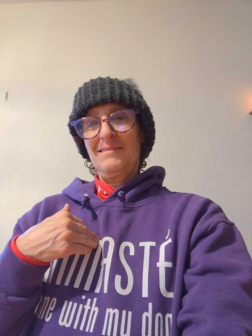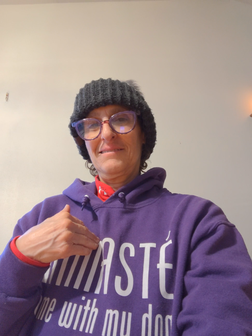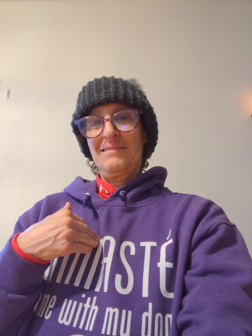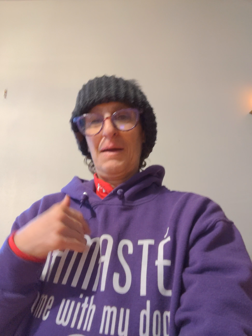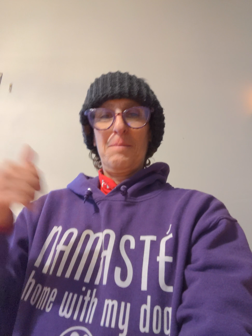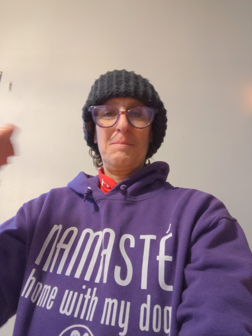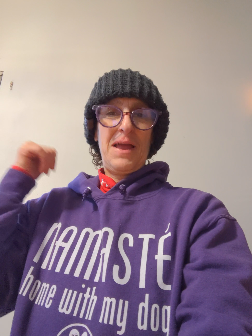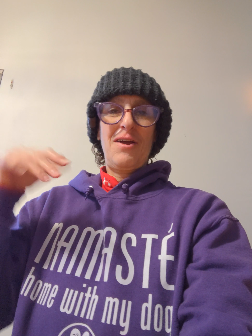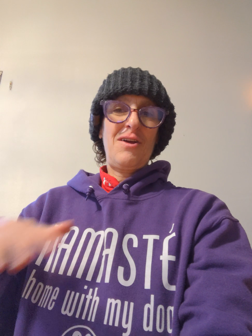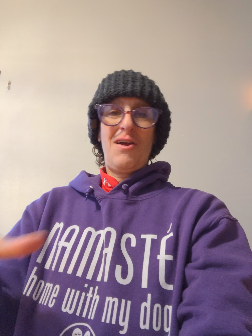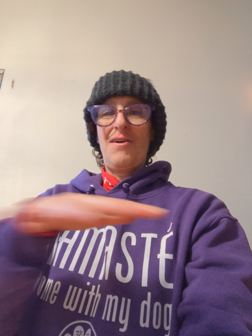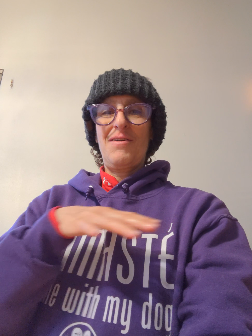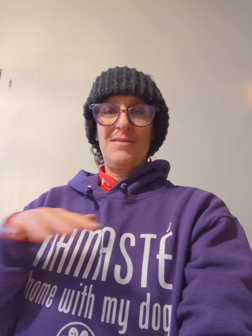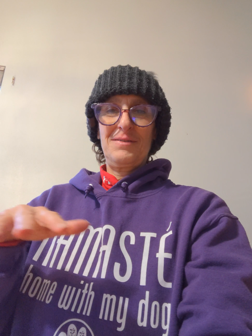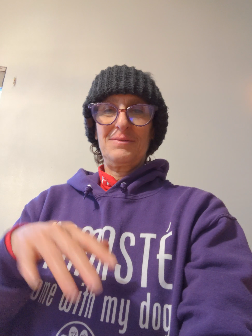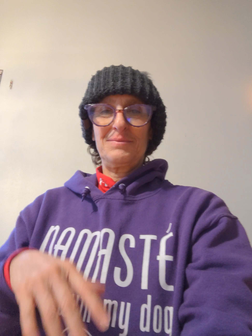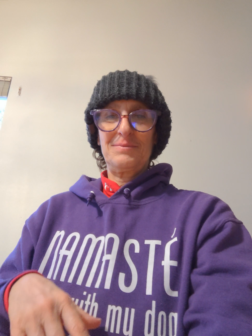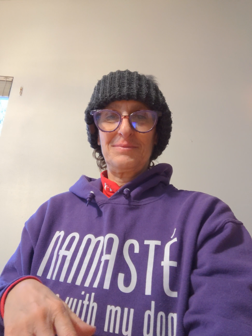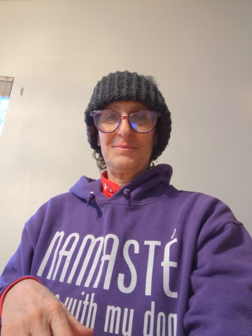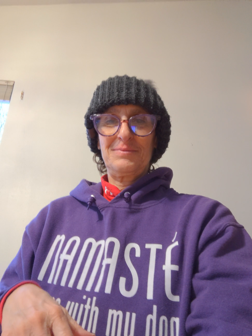backyard